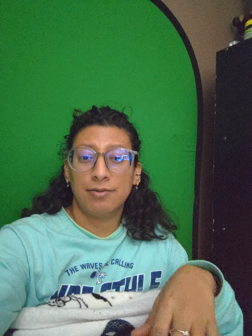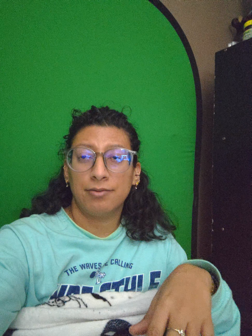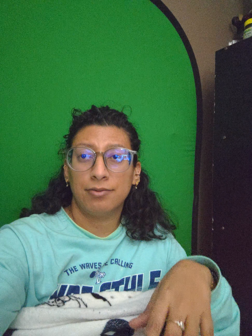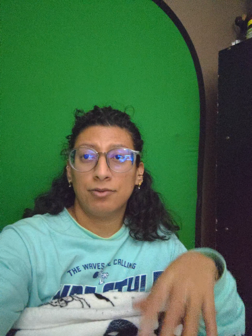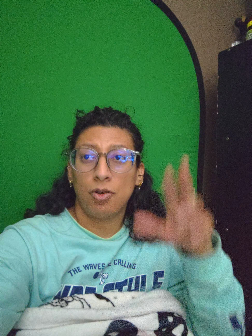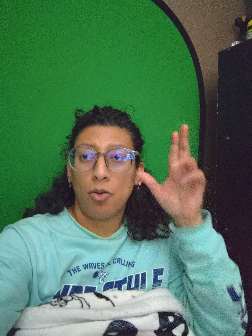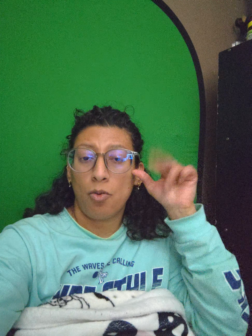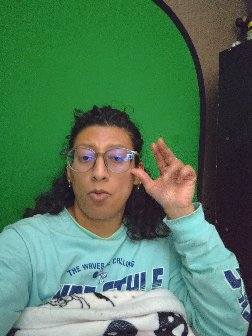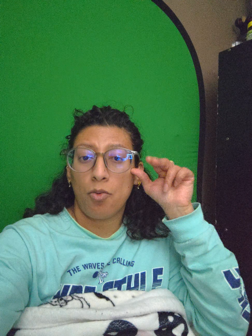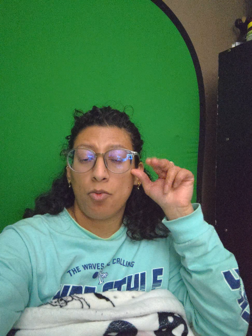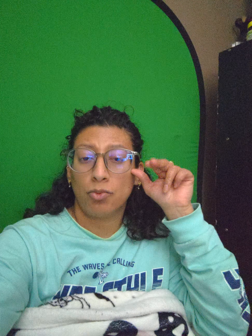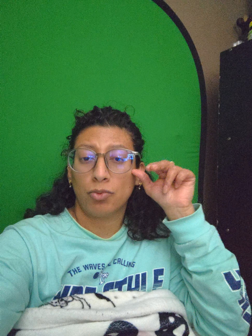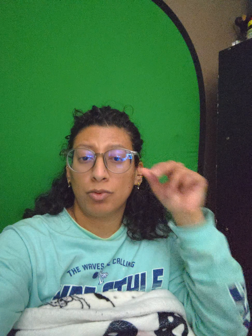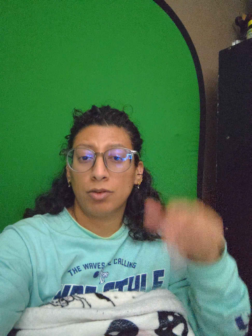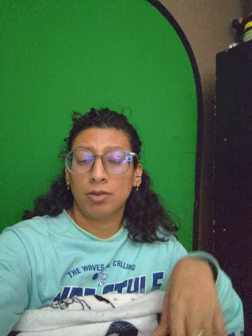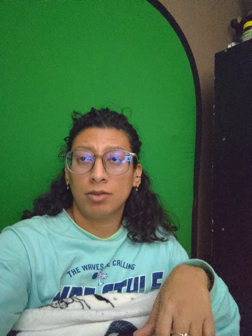horse